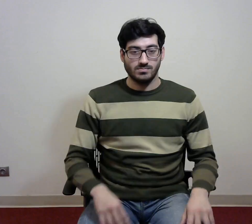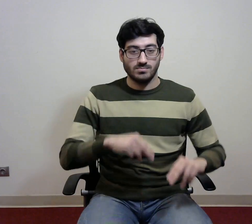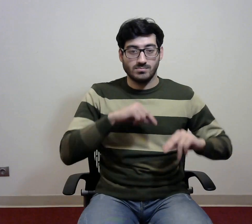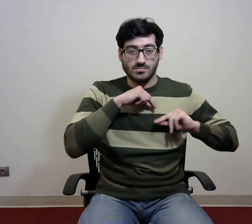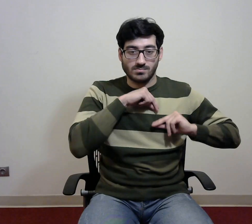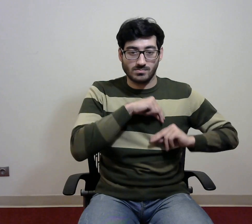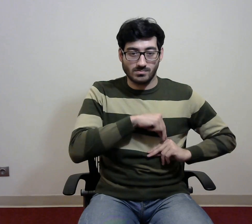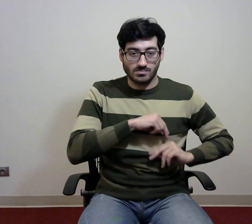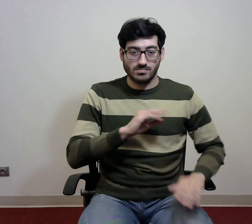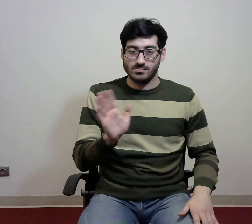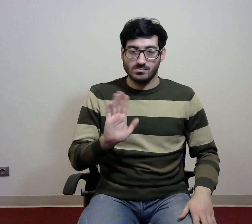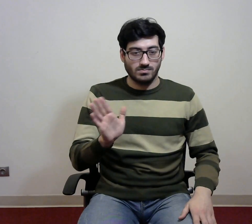zəhmət olmasa